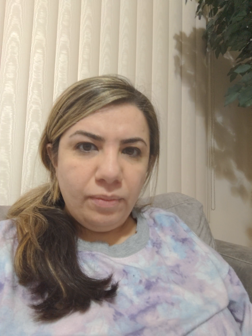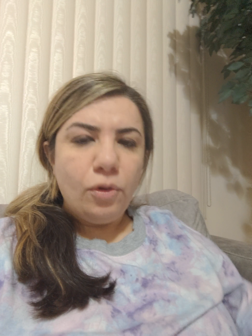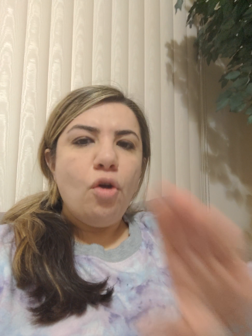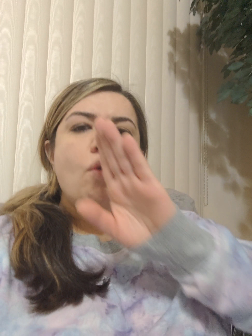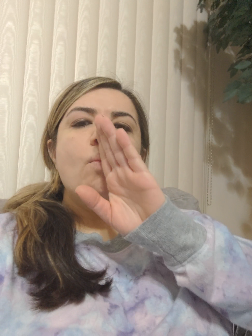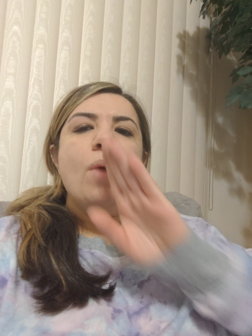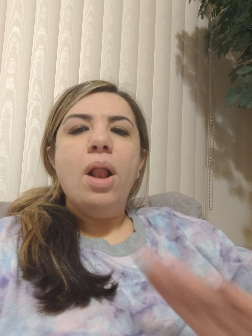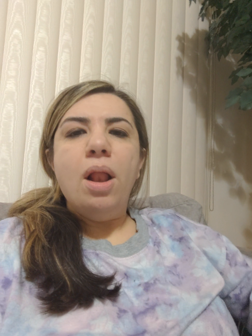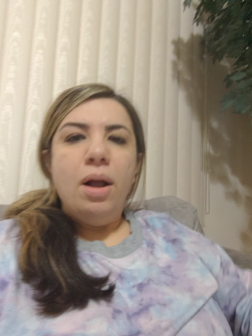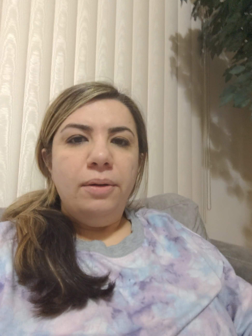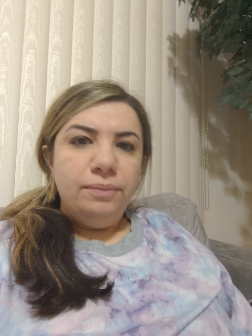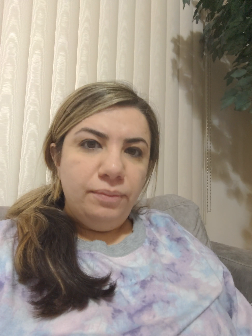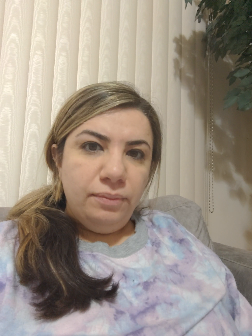quiet